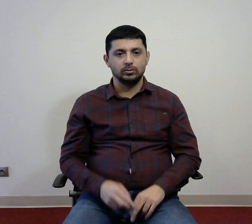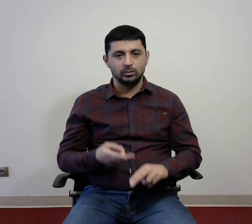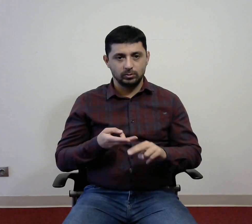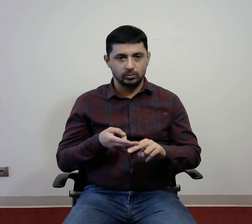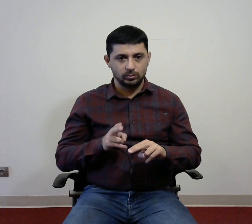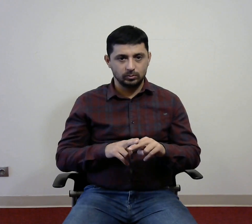bu